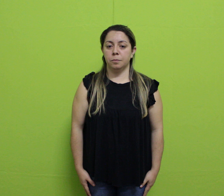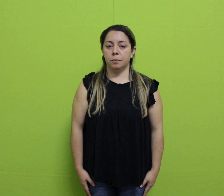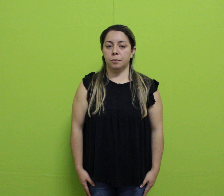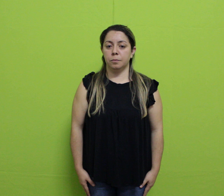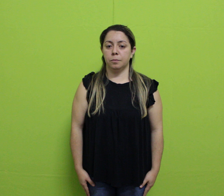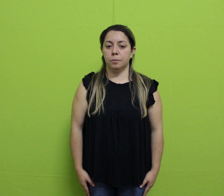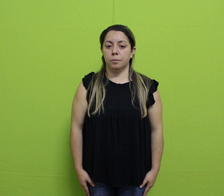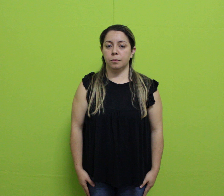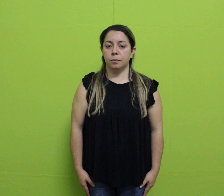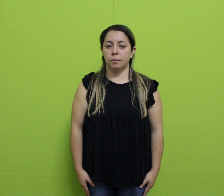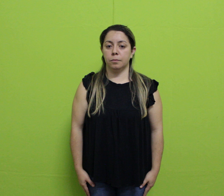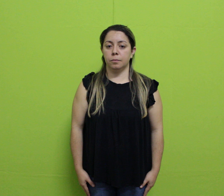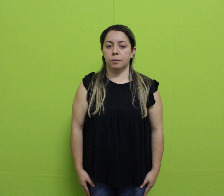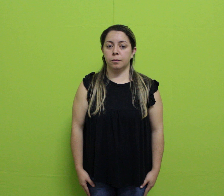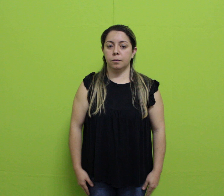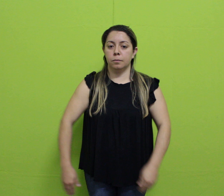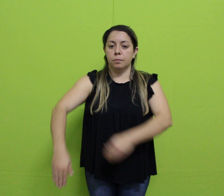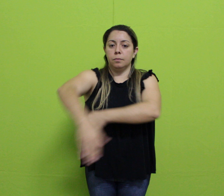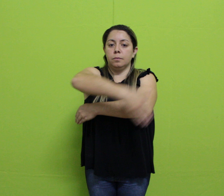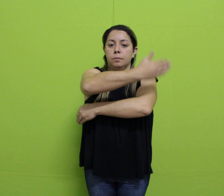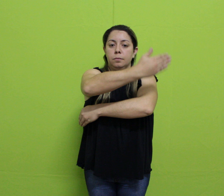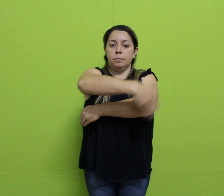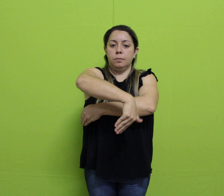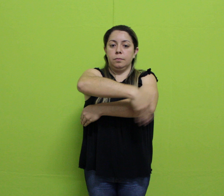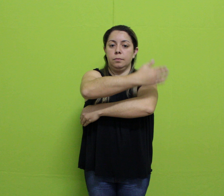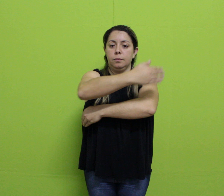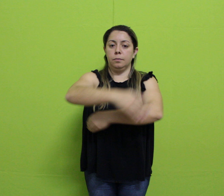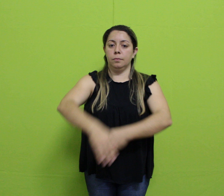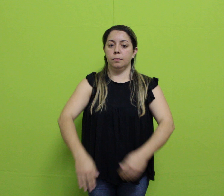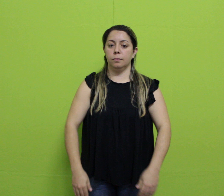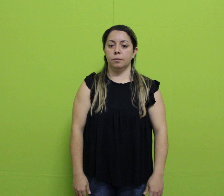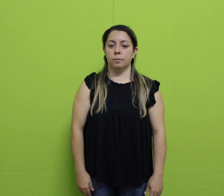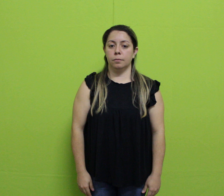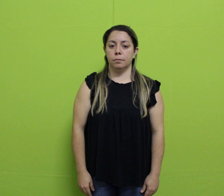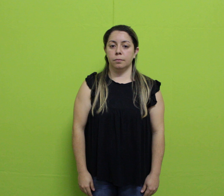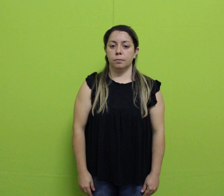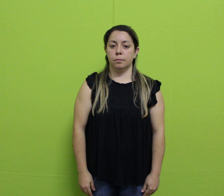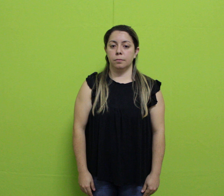esquina